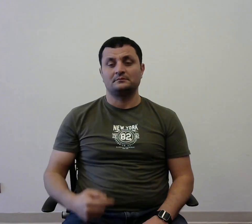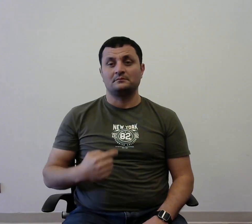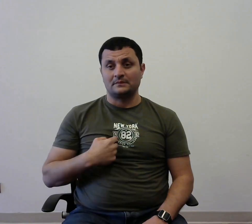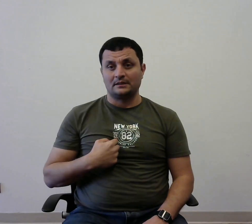mən